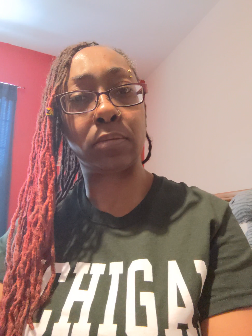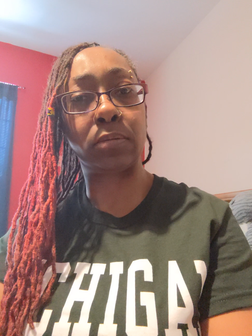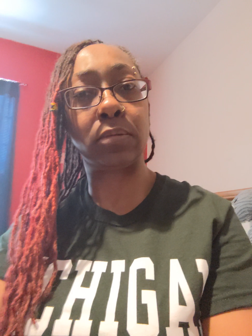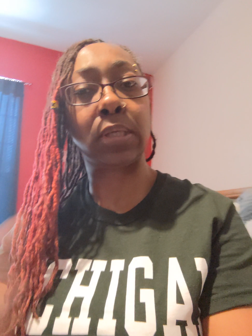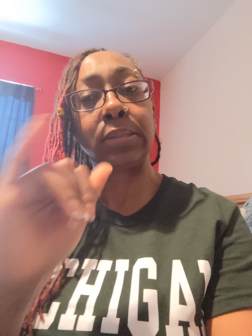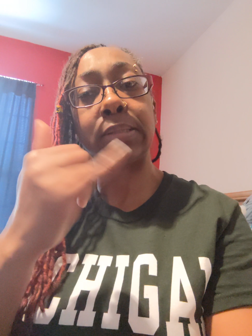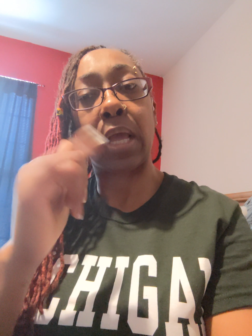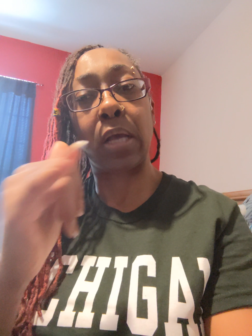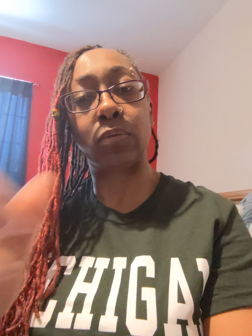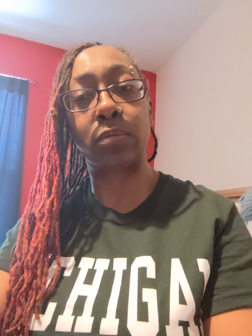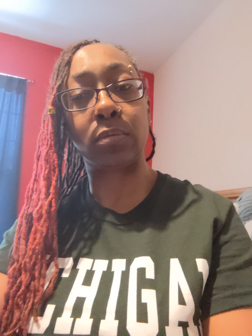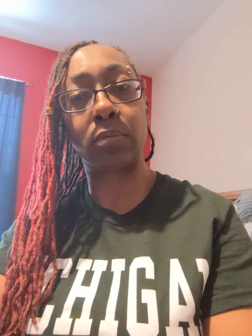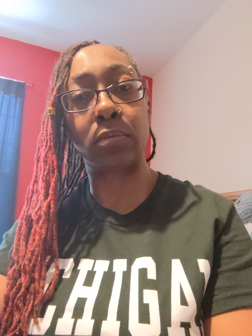yellow